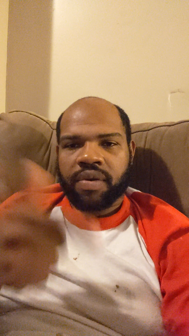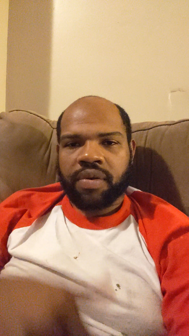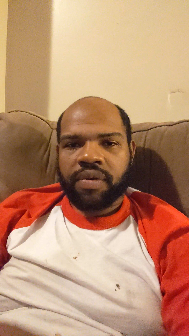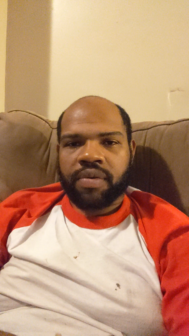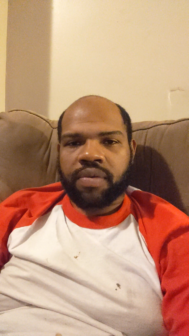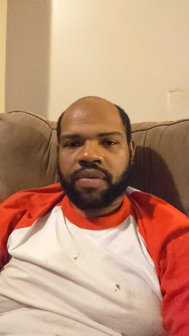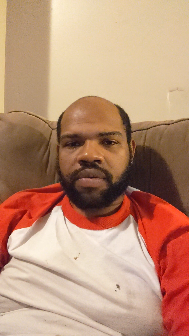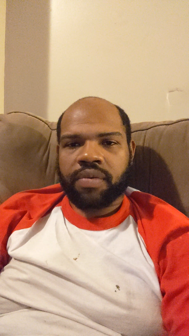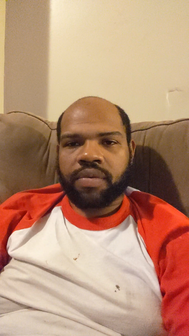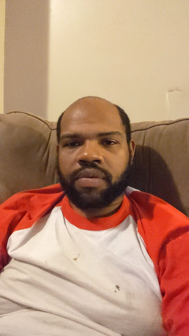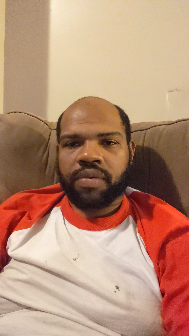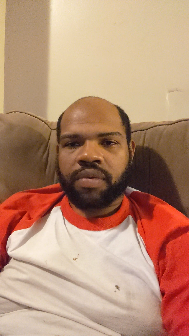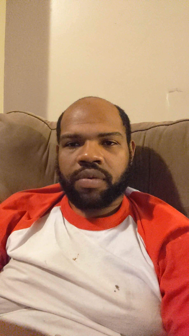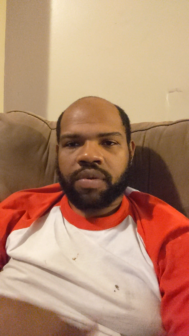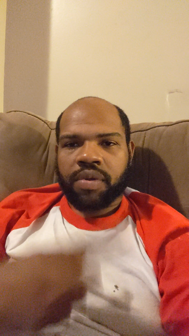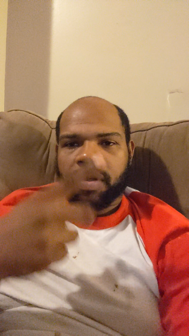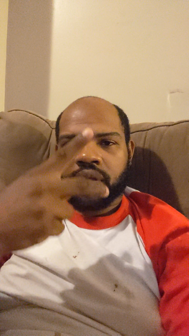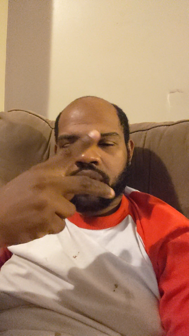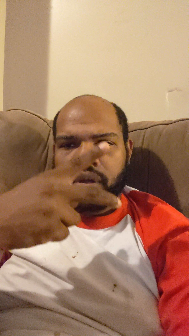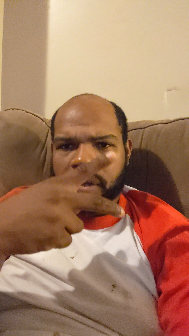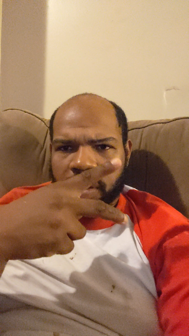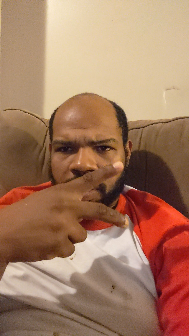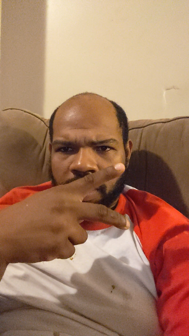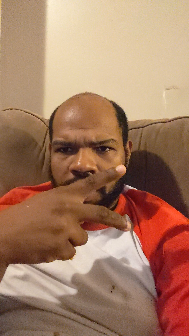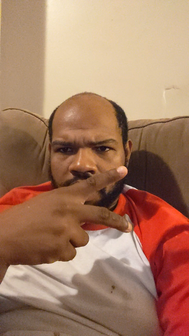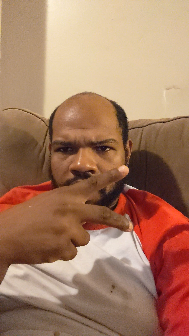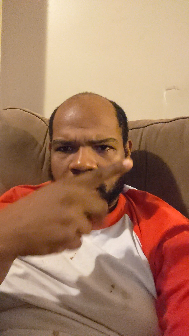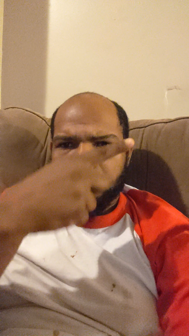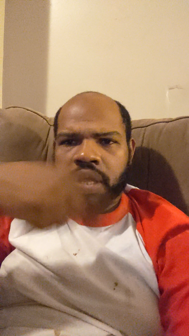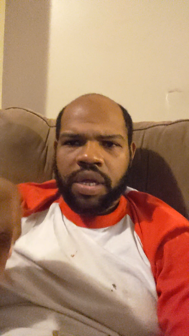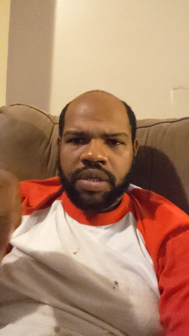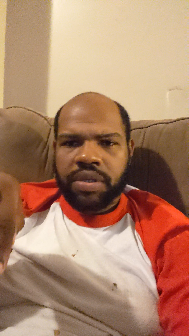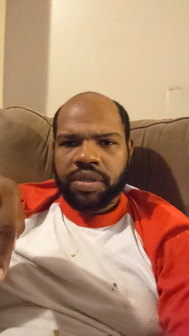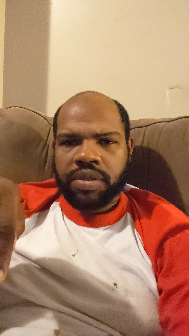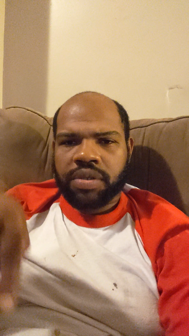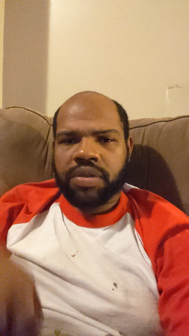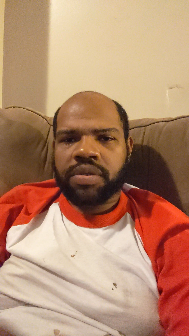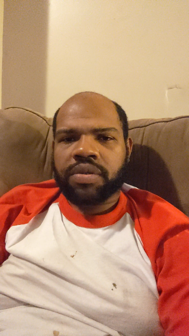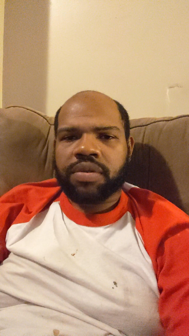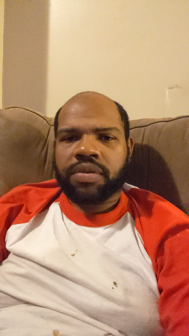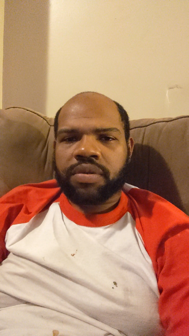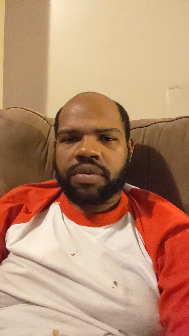cut